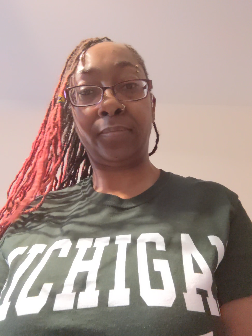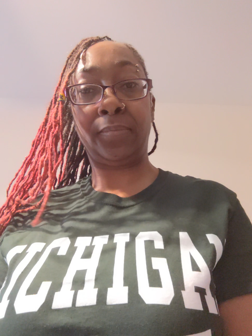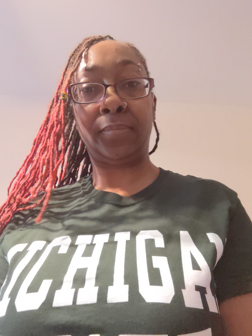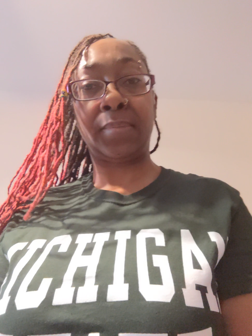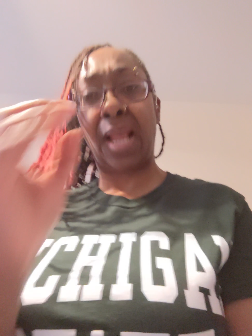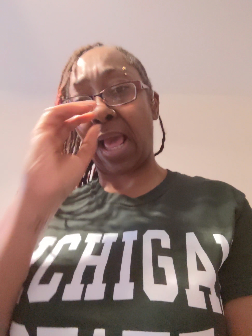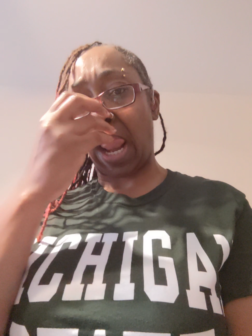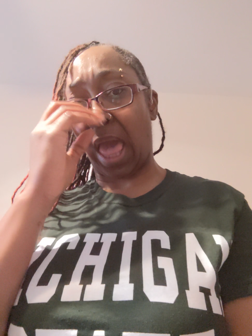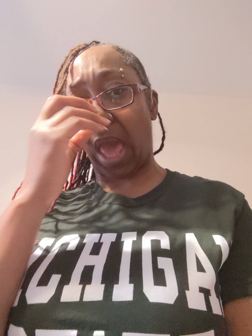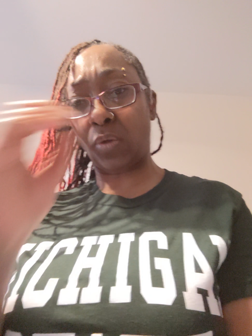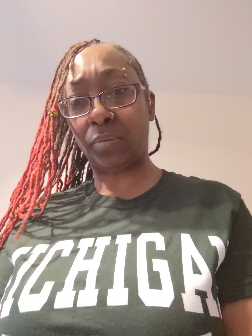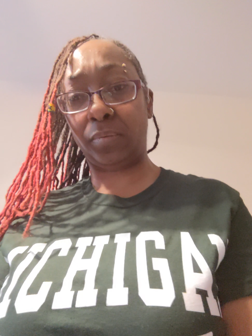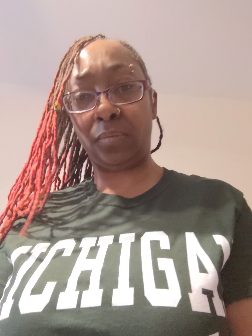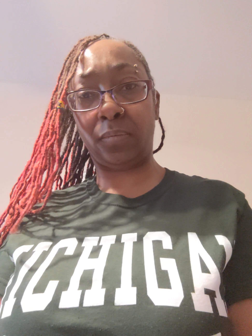clown